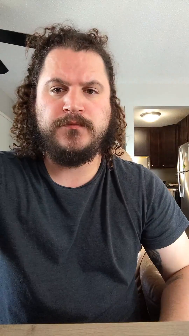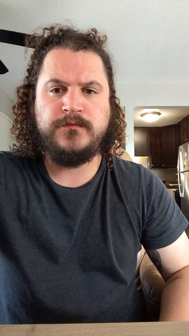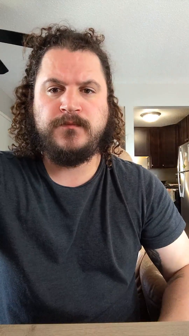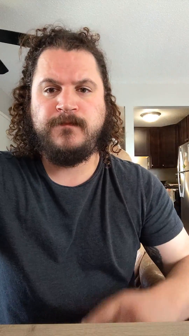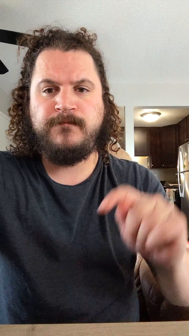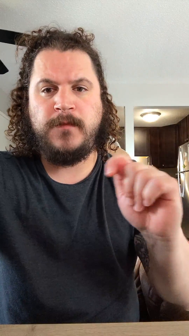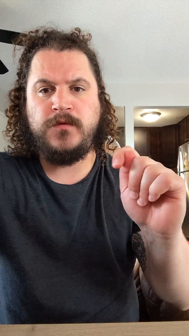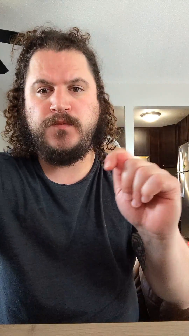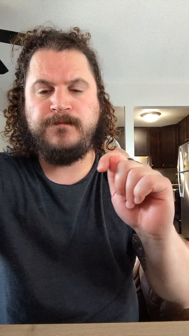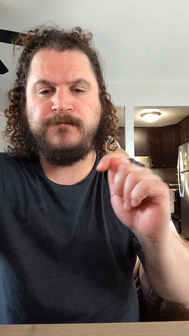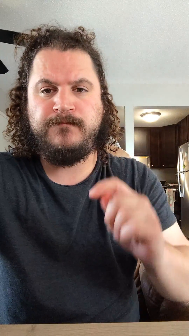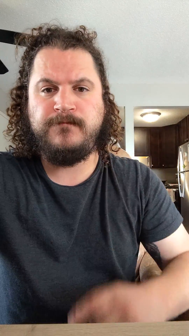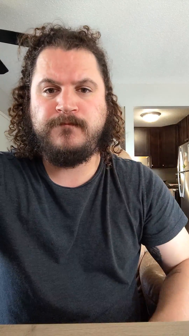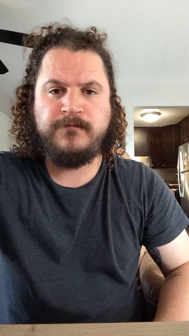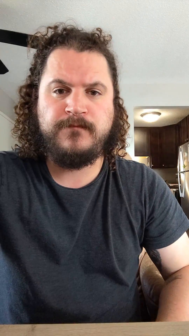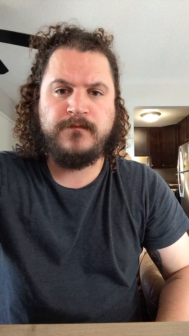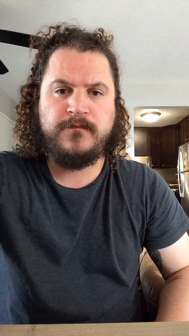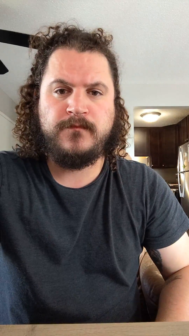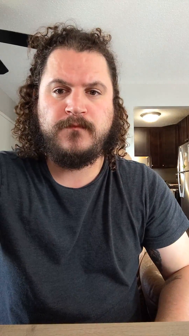bathroom